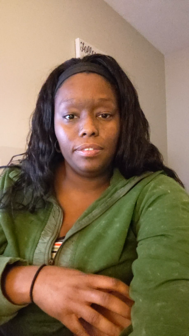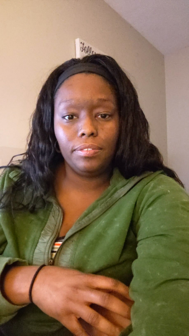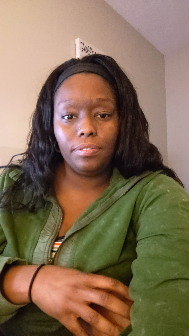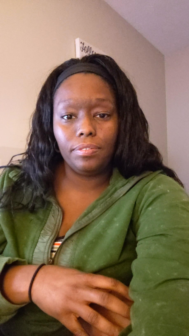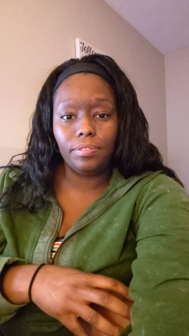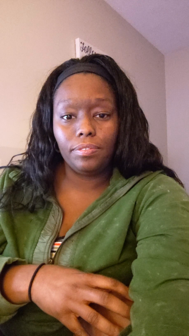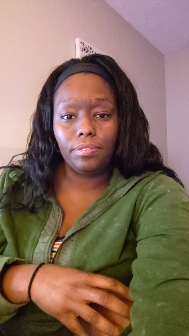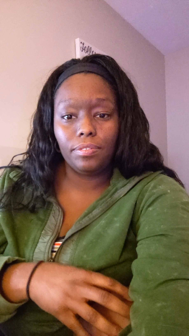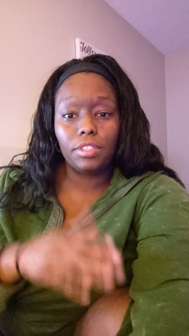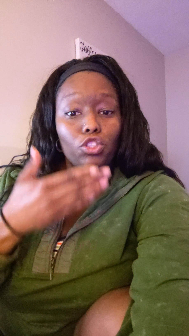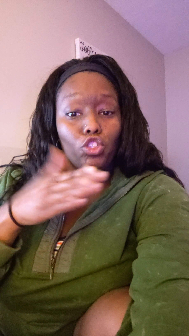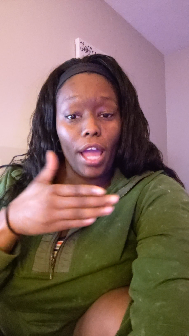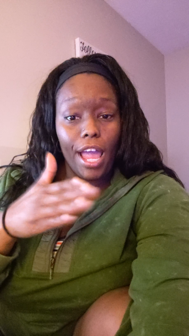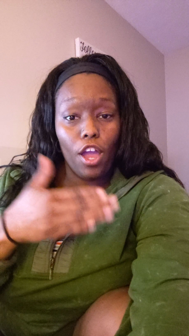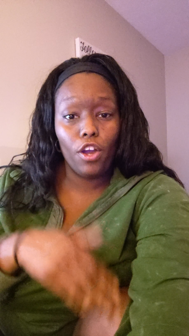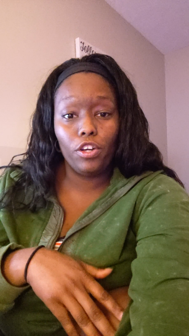share